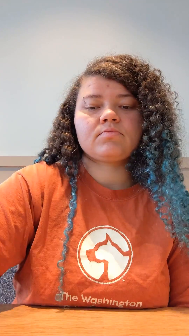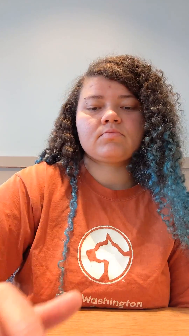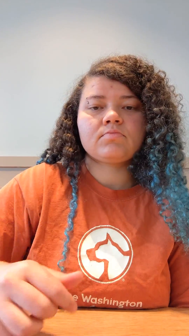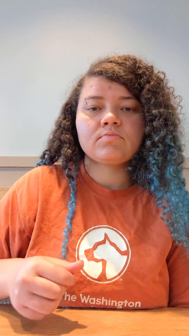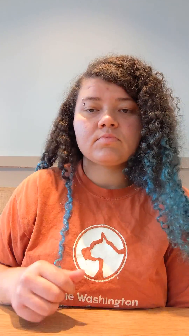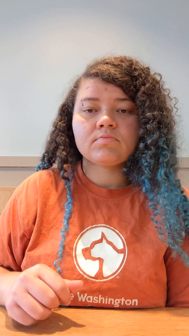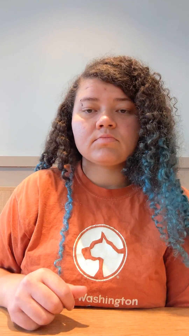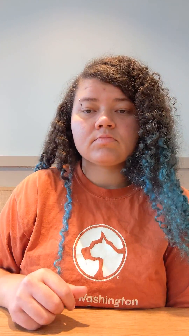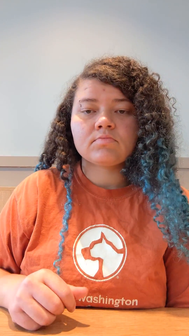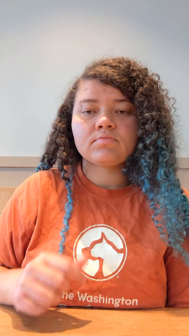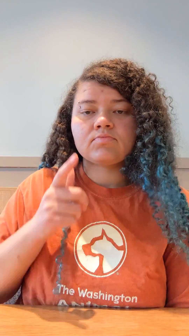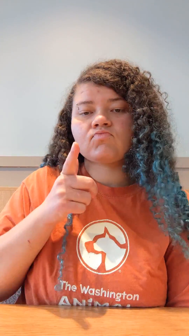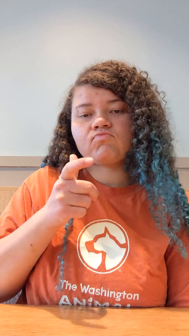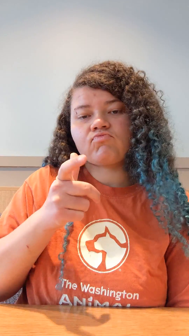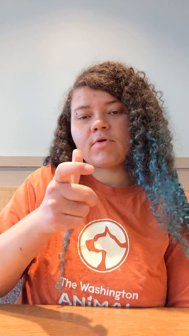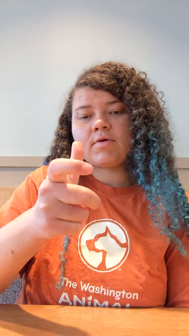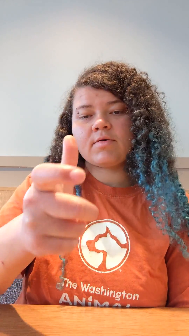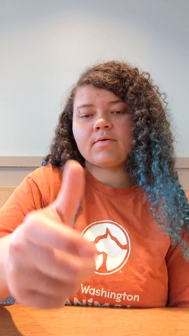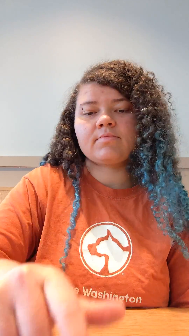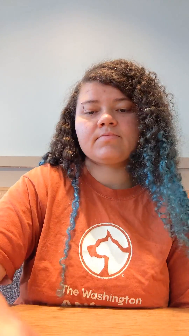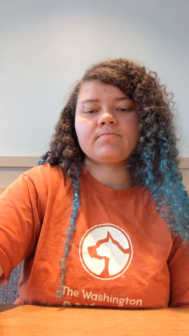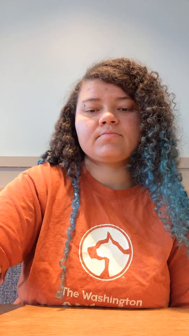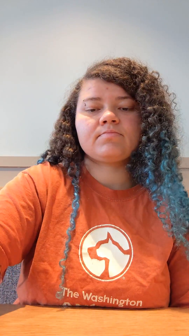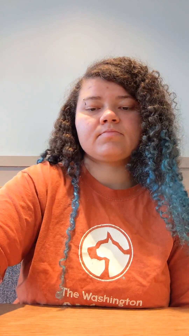run